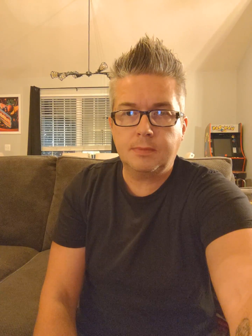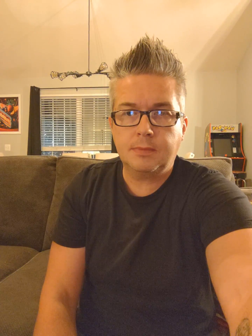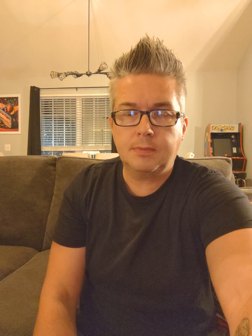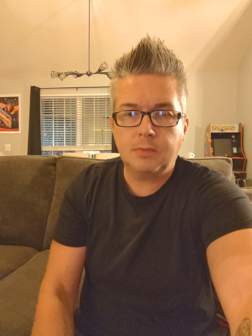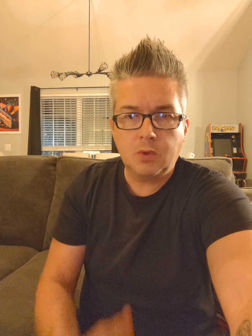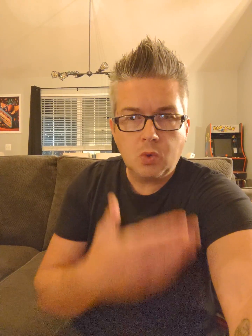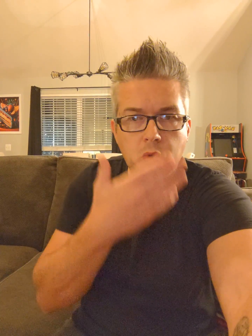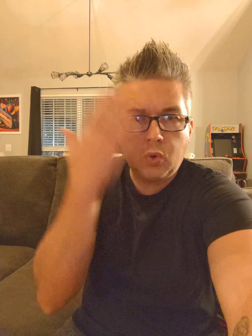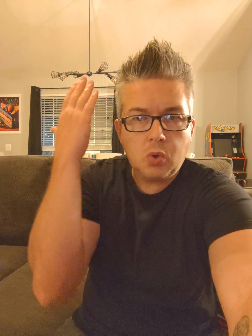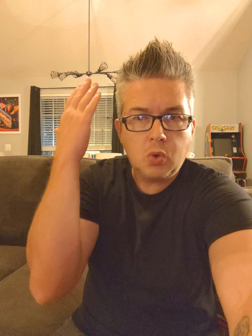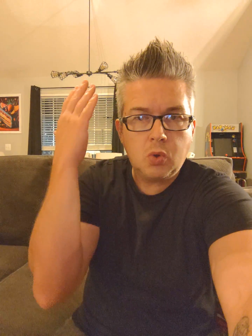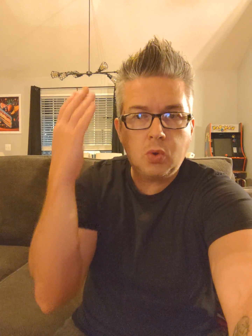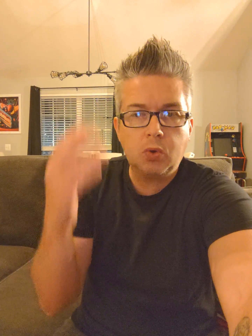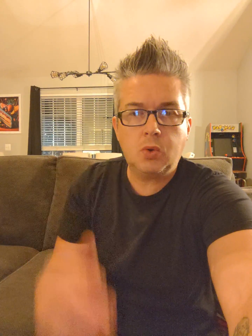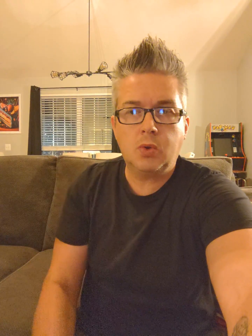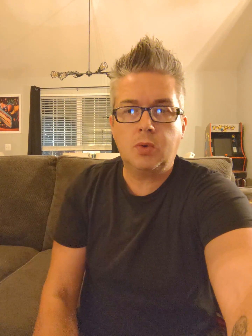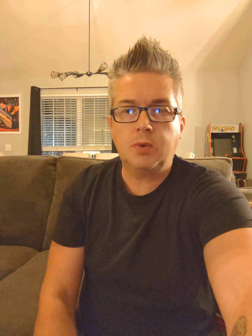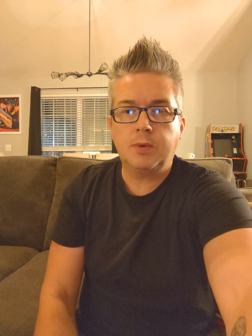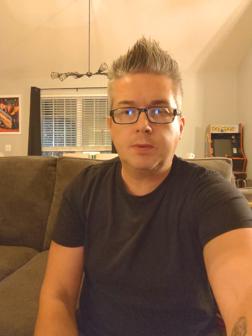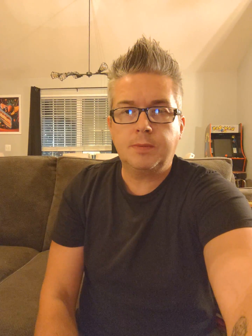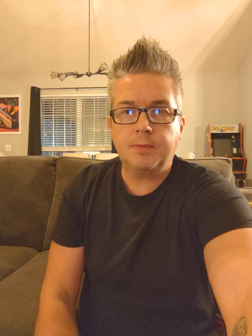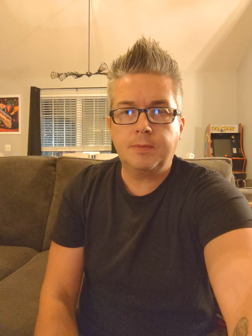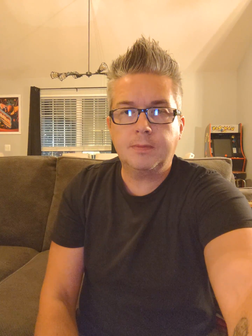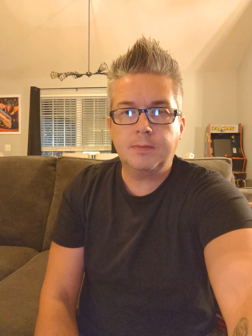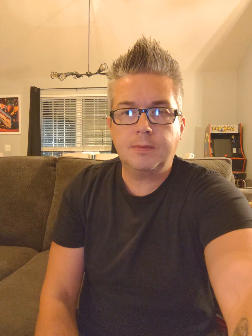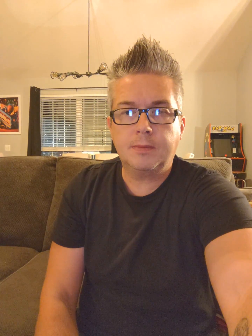all gone